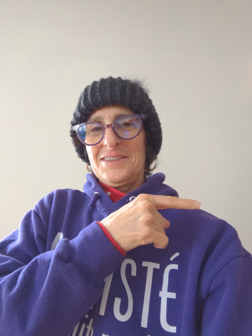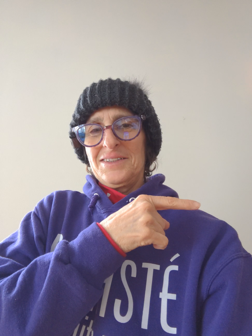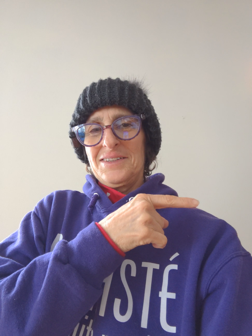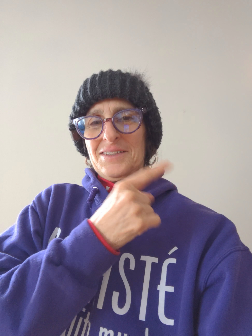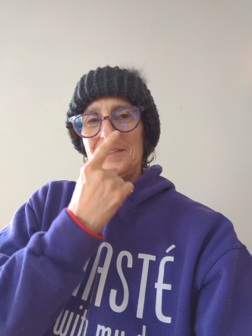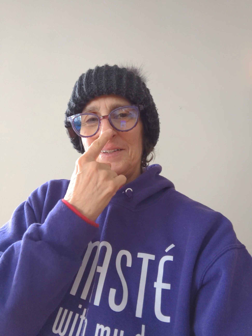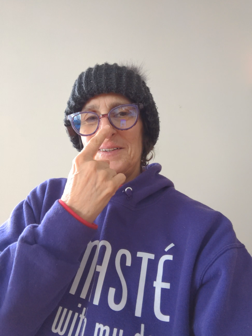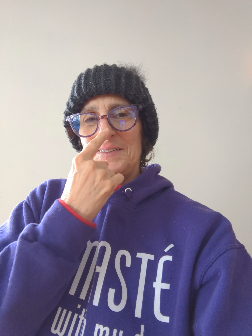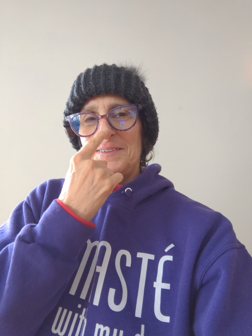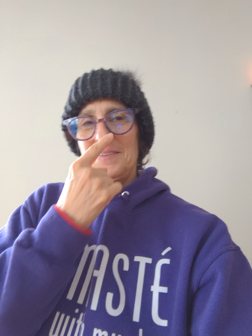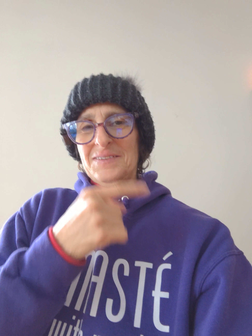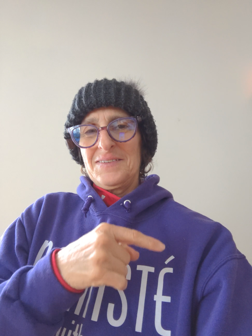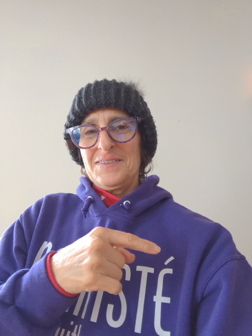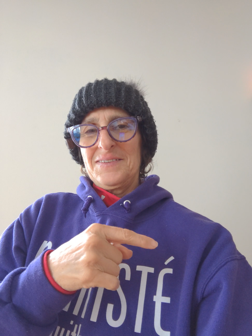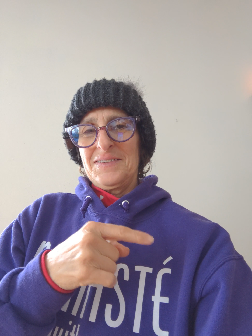nose